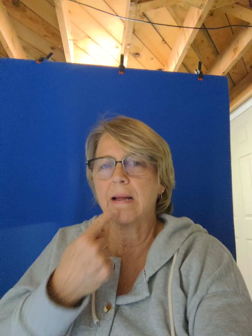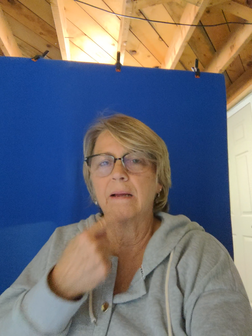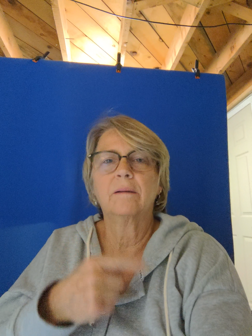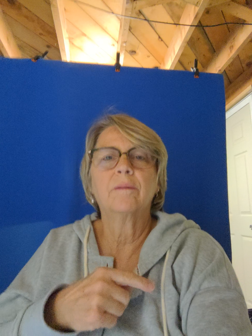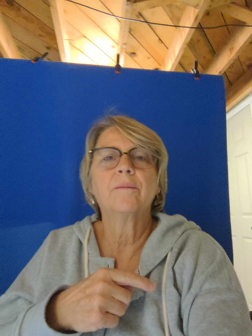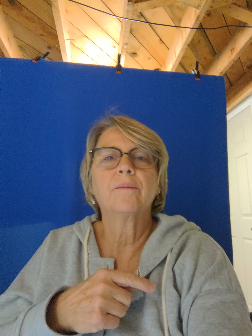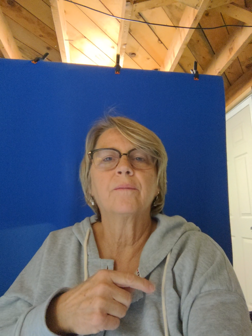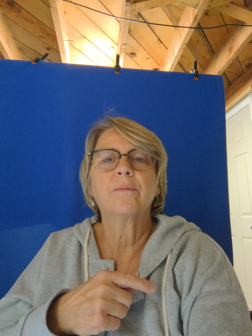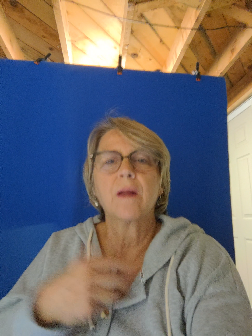say